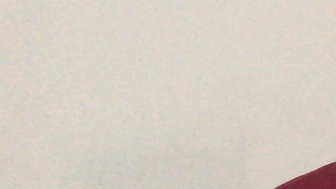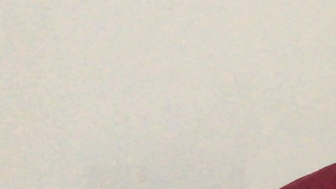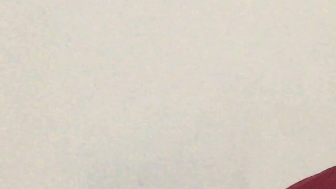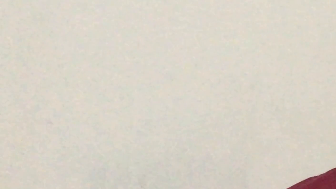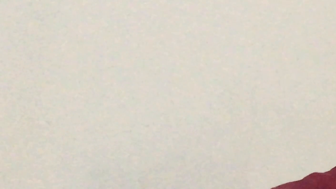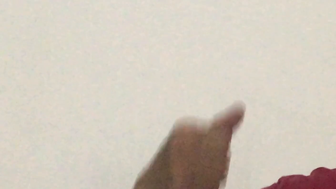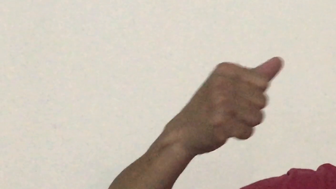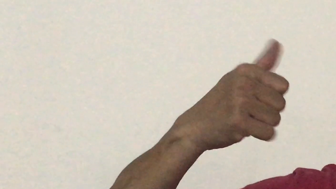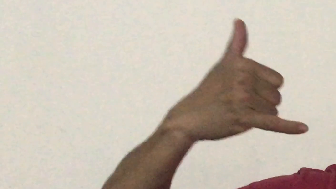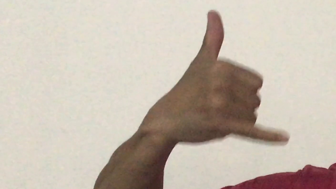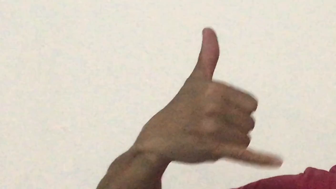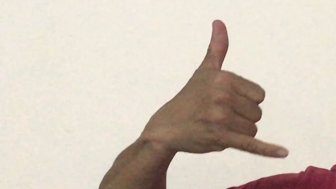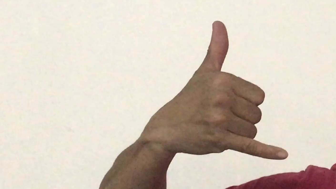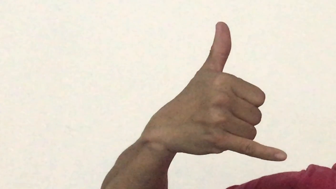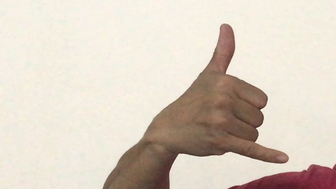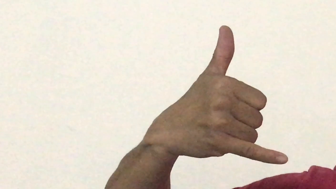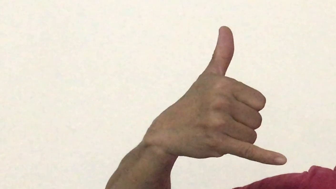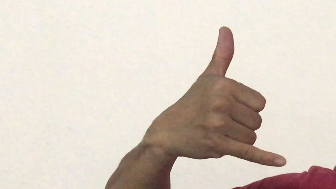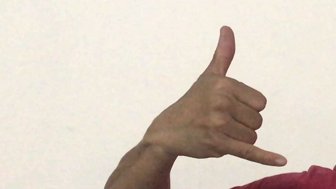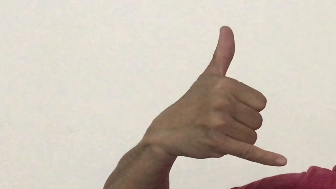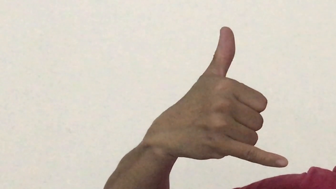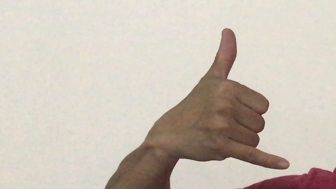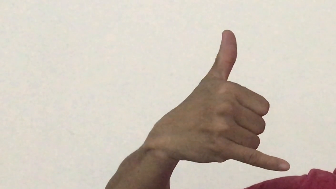ङ